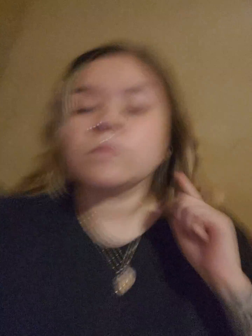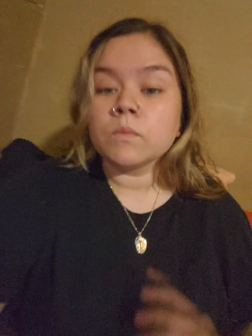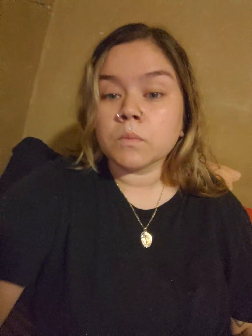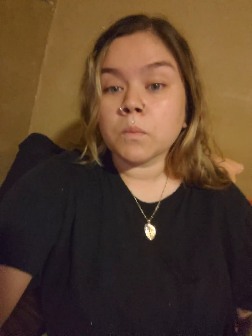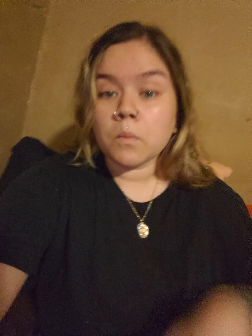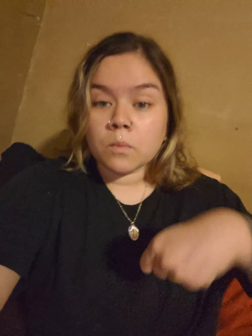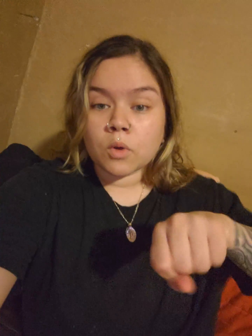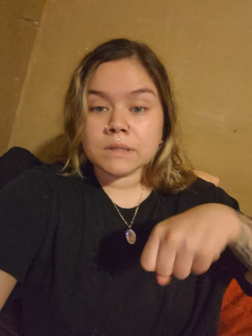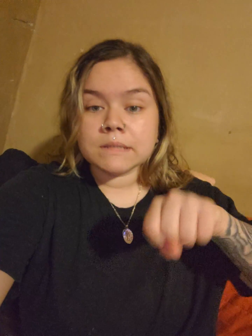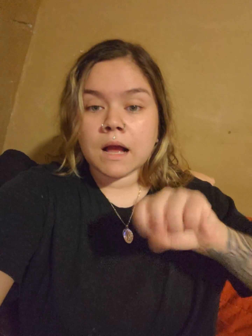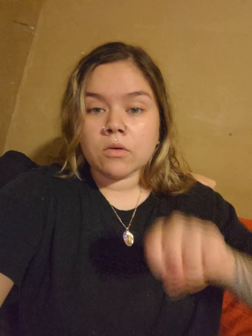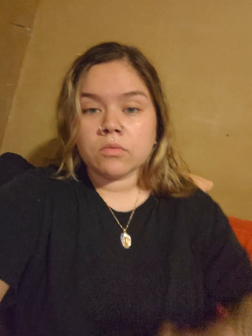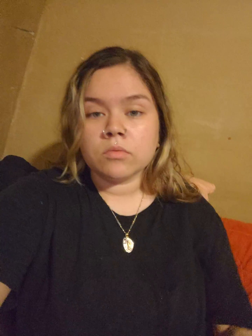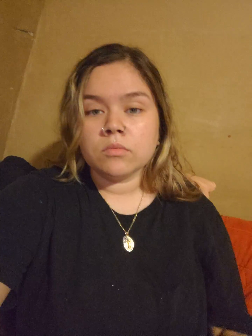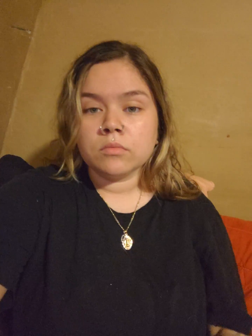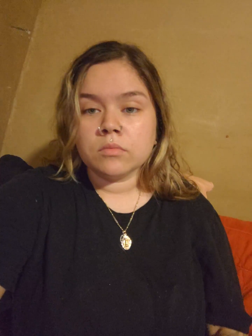motorcycle